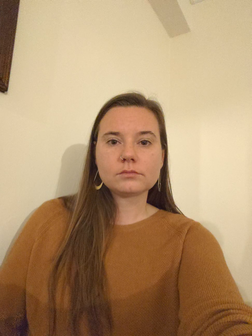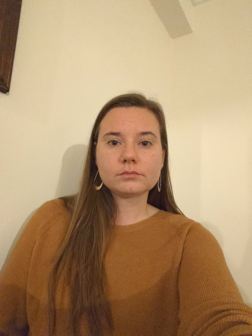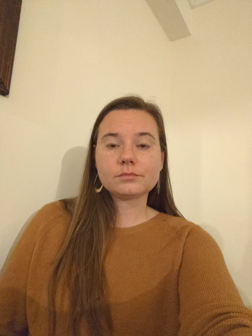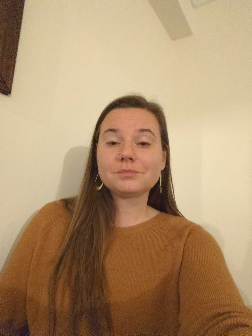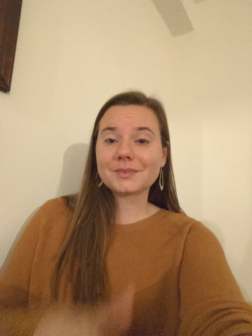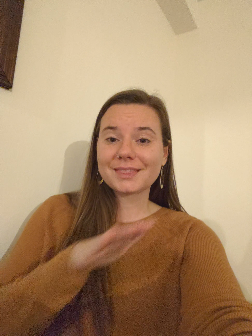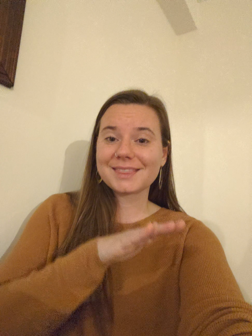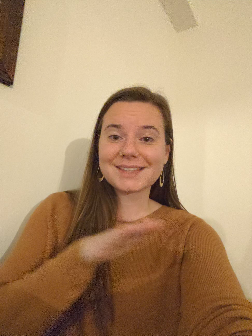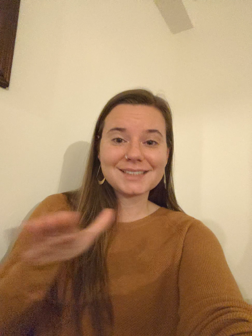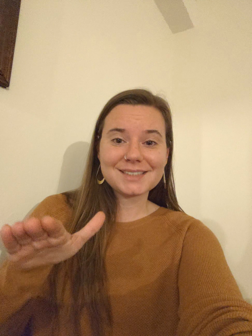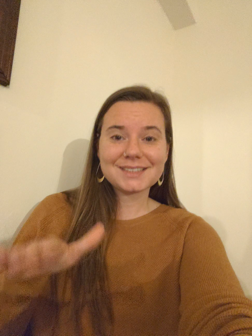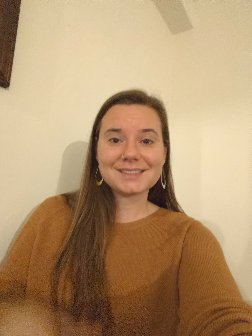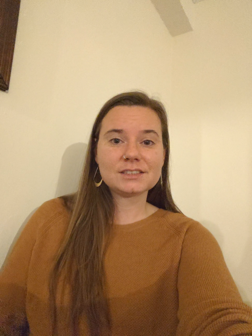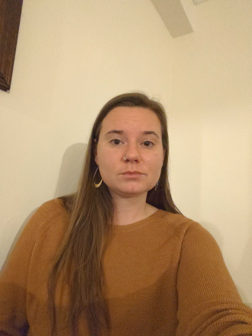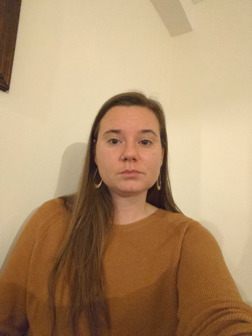clean